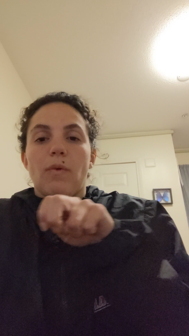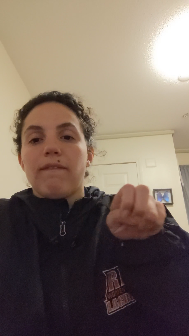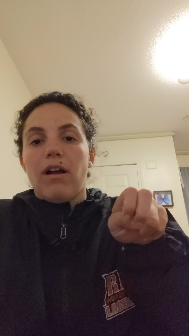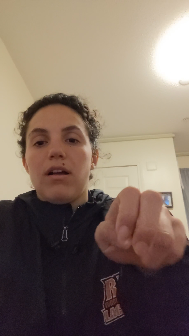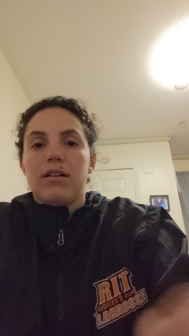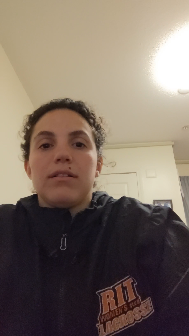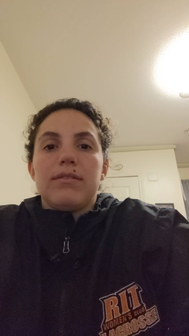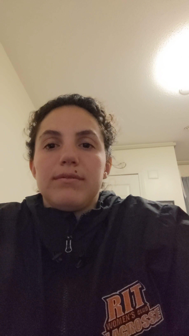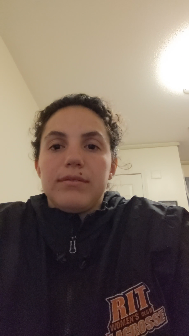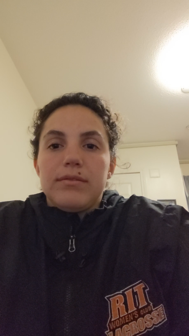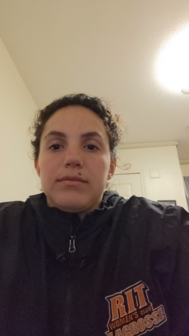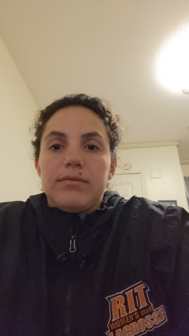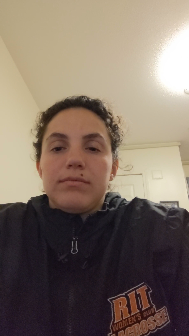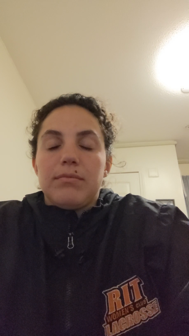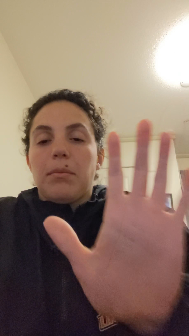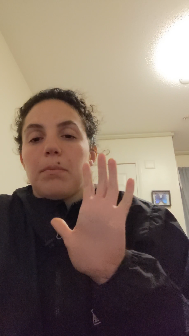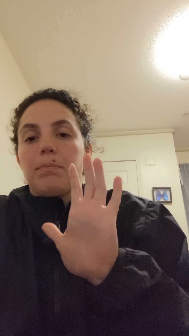push